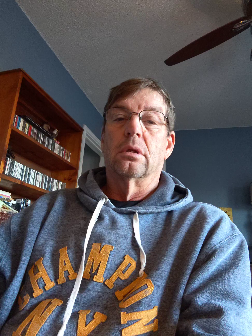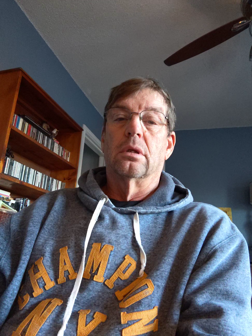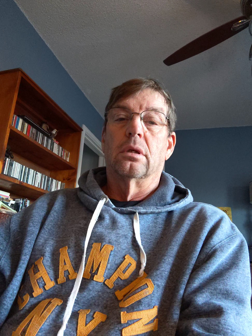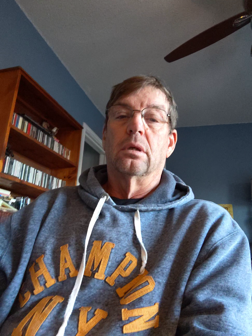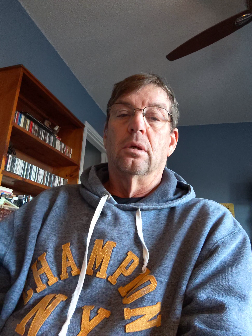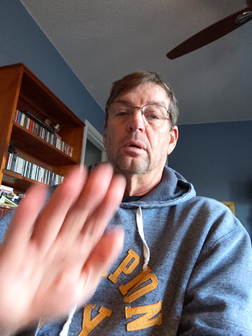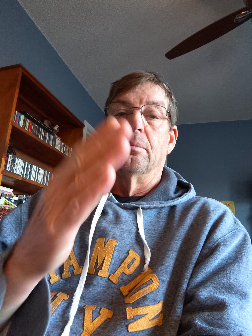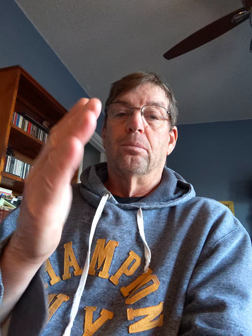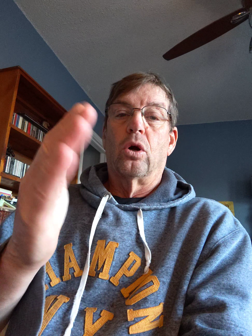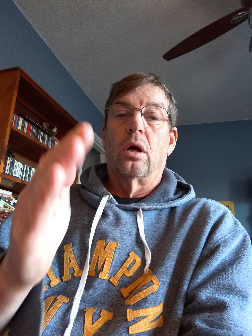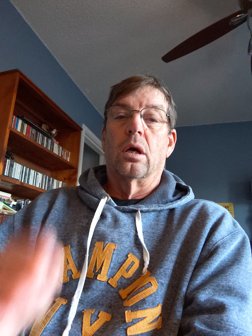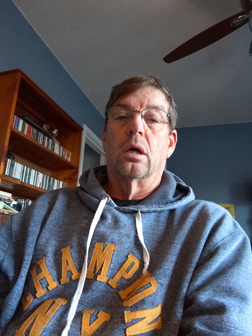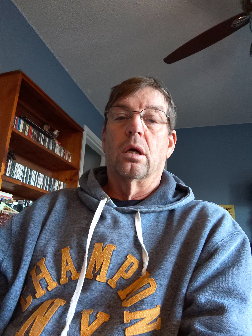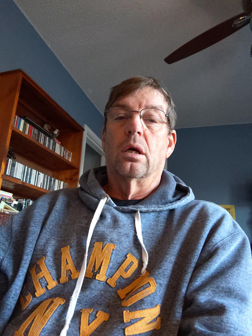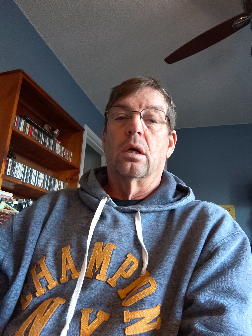book